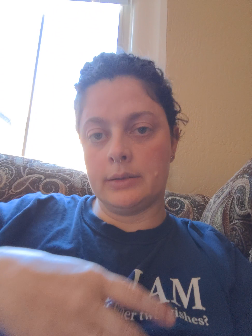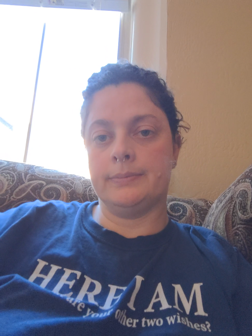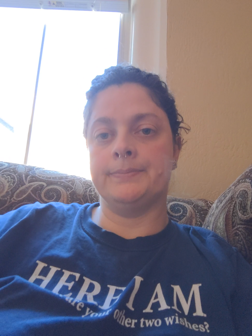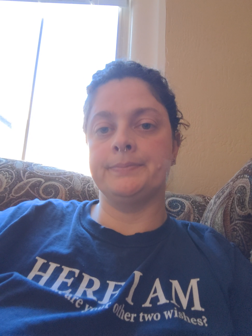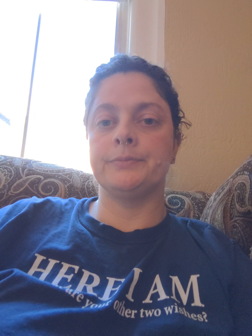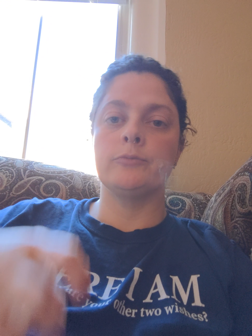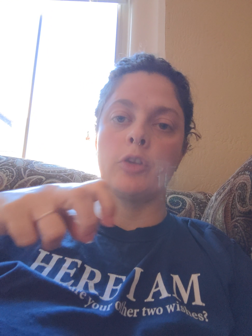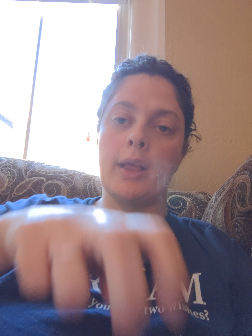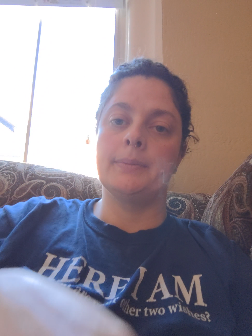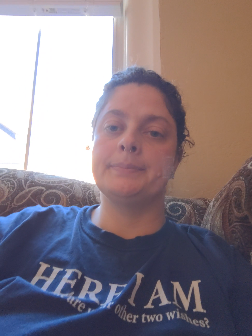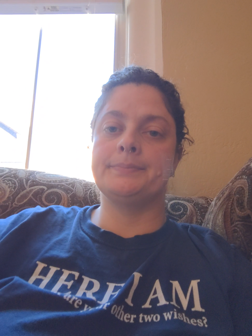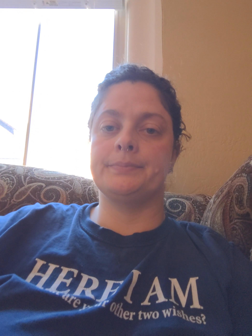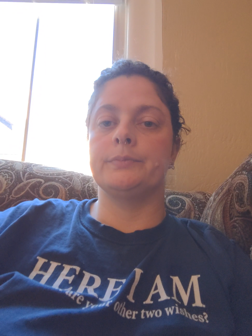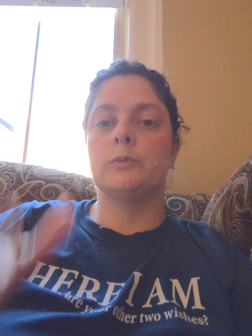ride